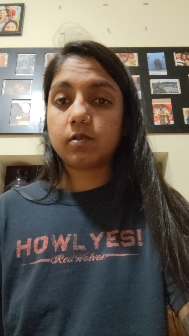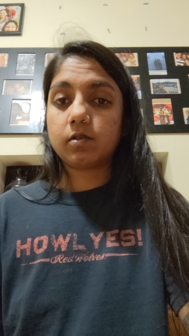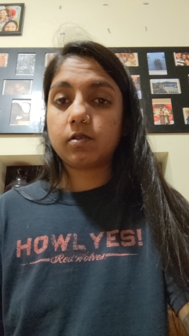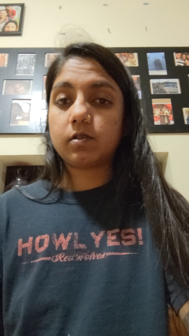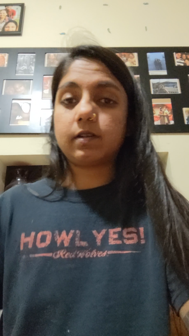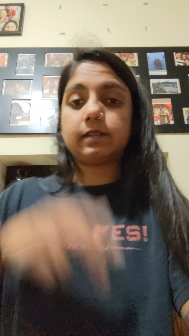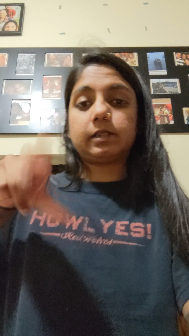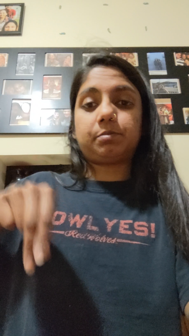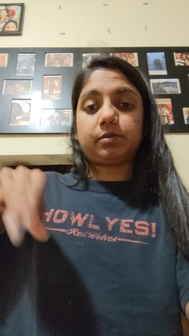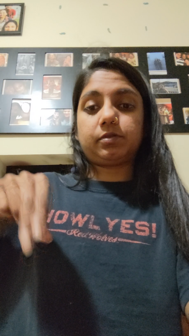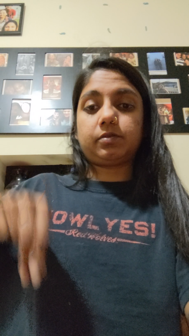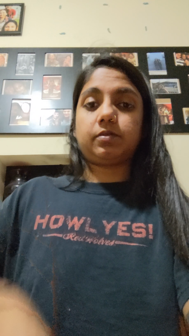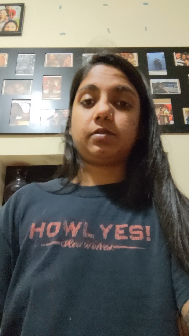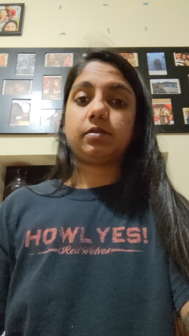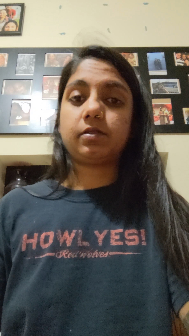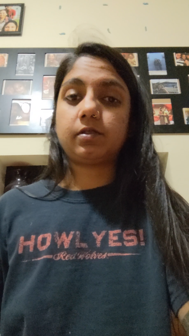diaper